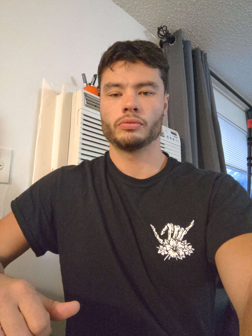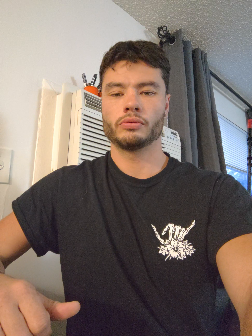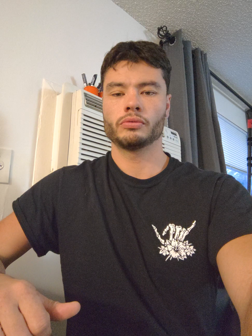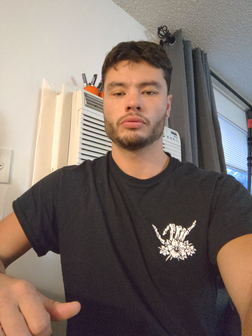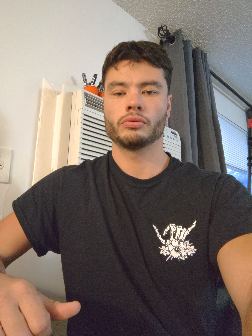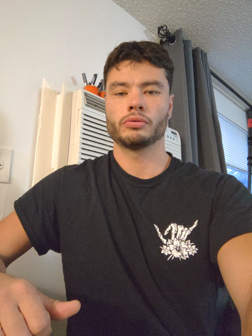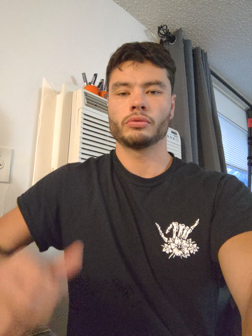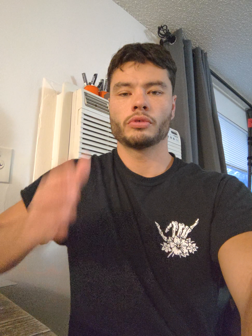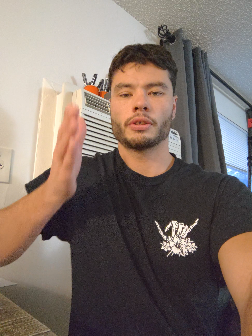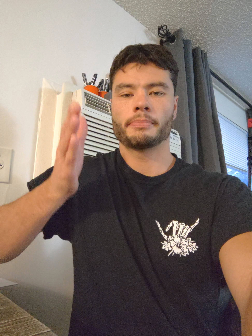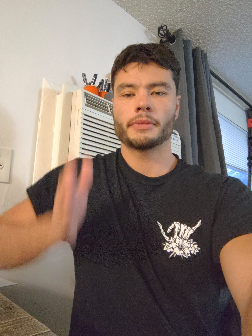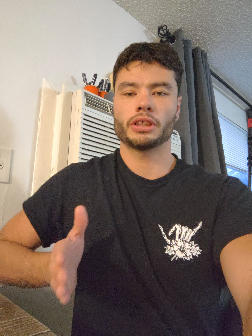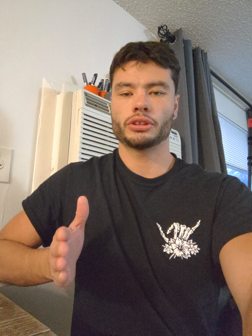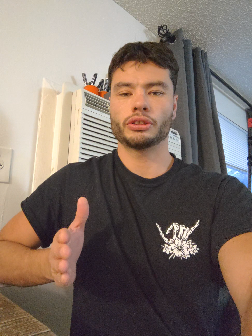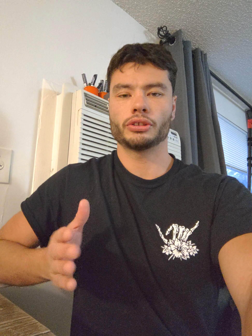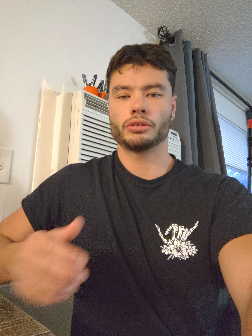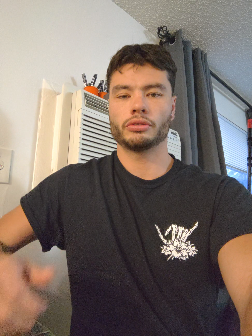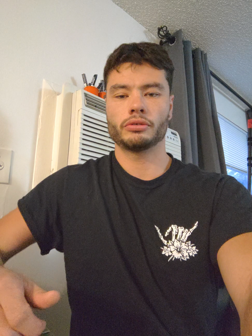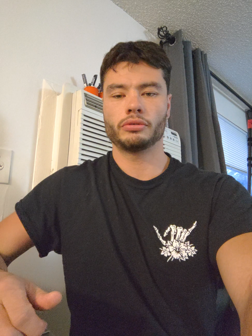person